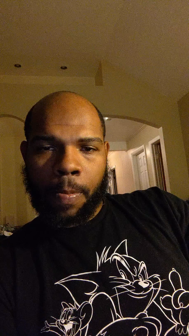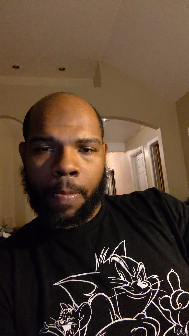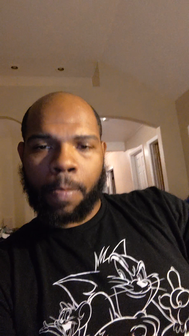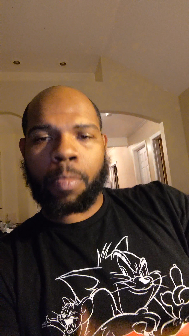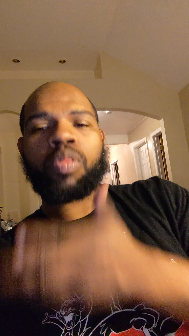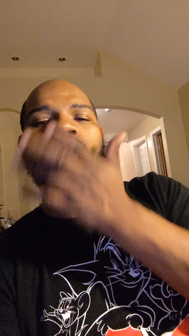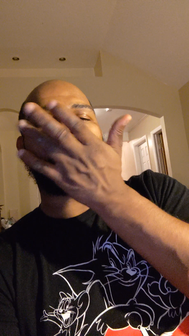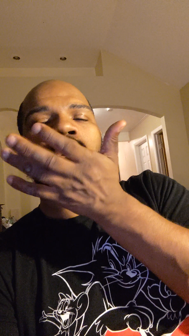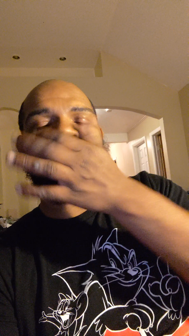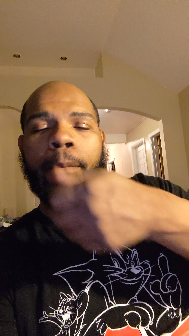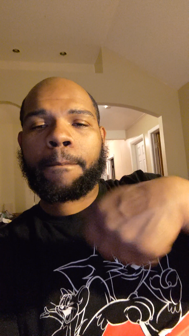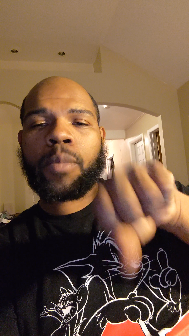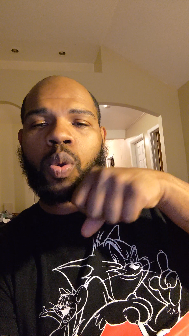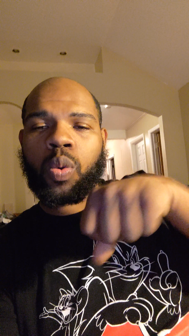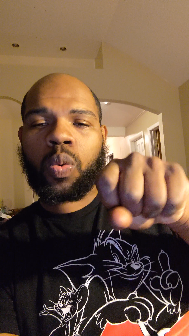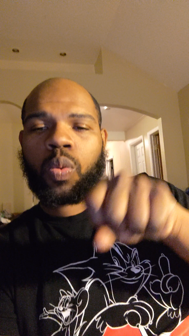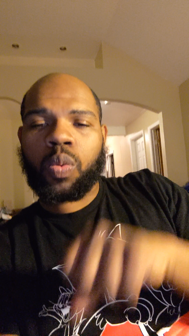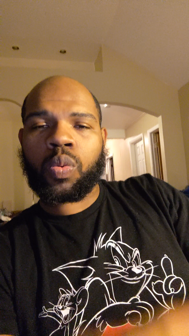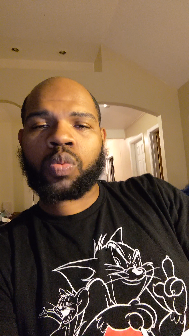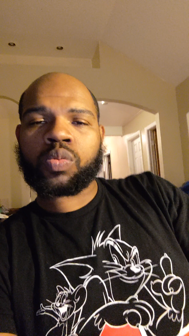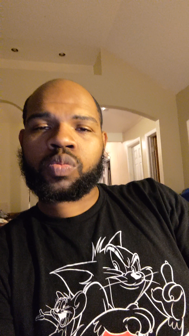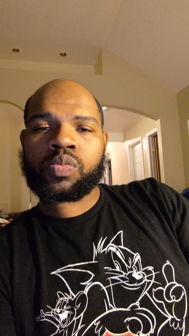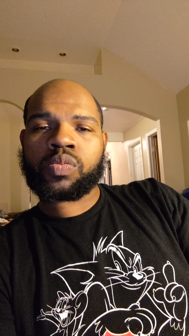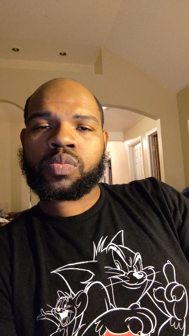lawn mower